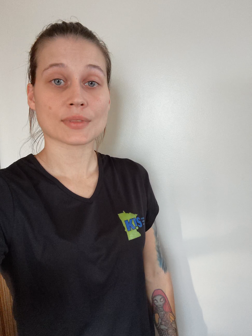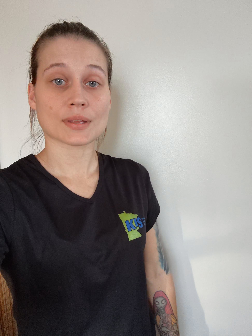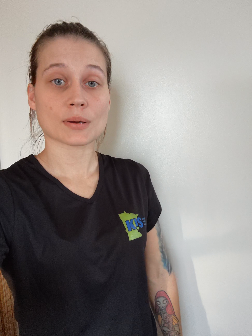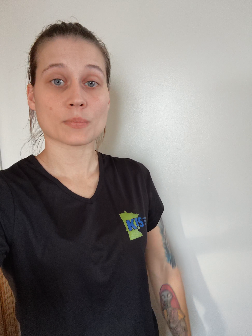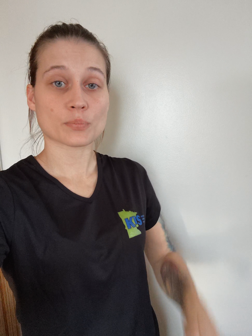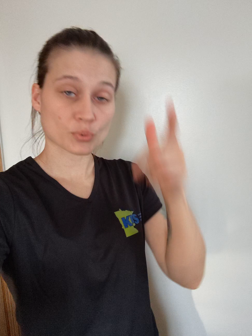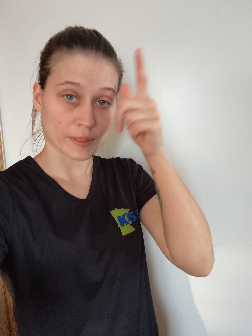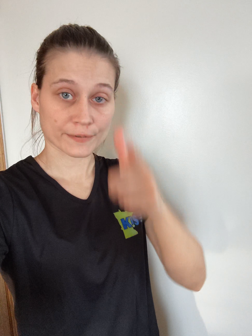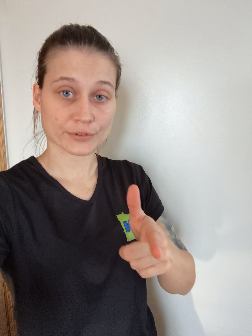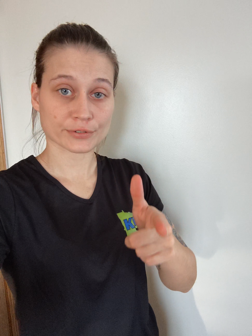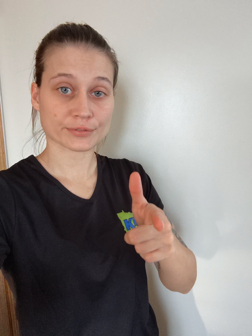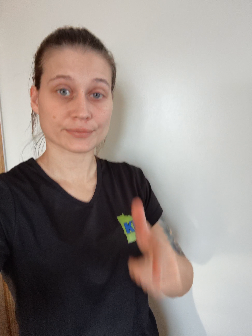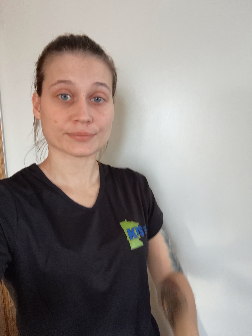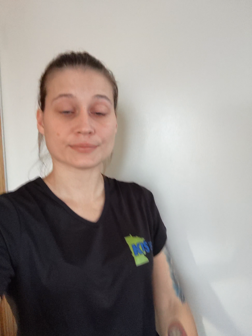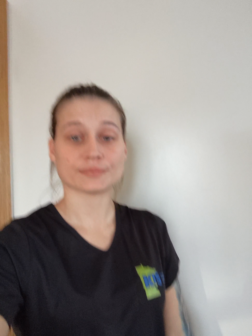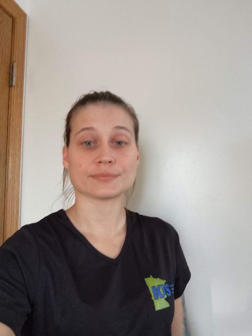brother